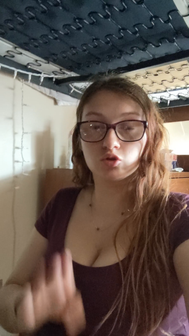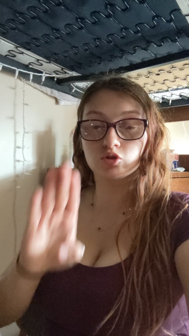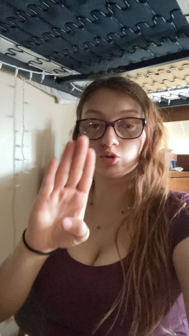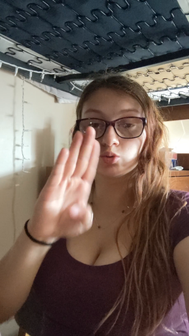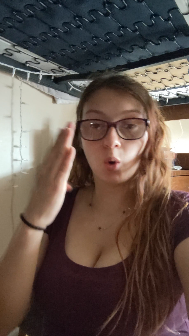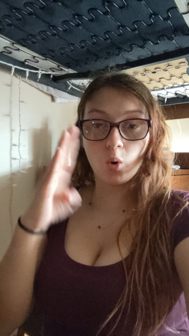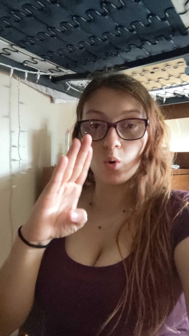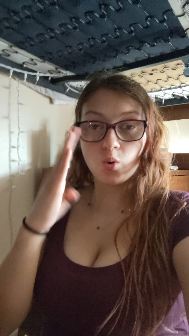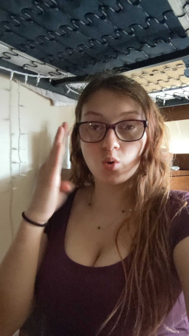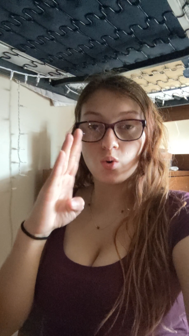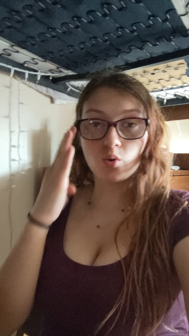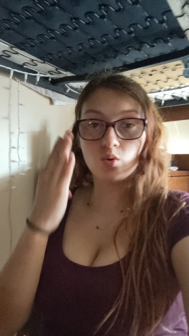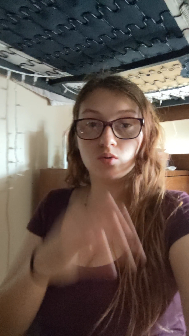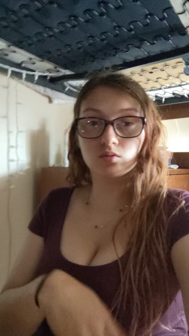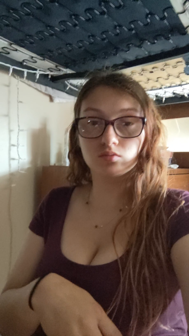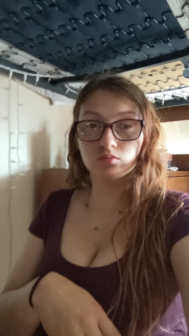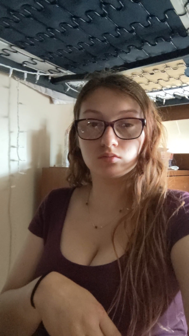door